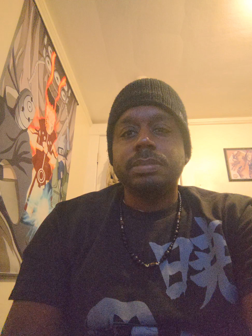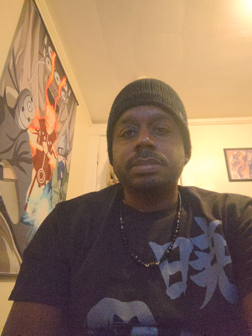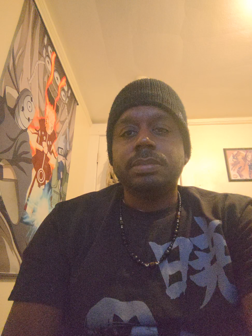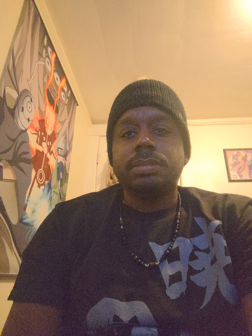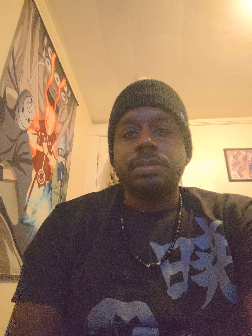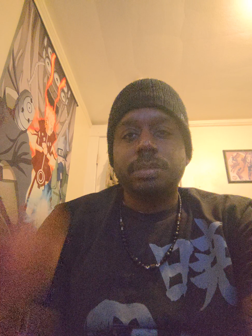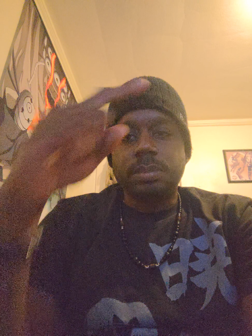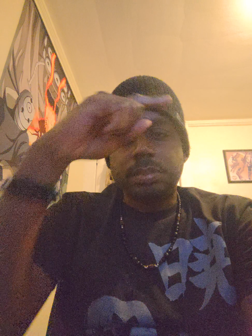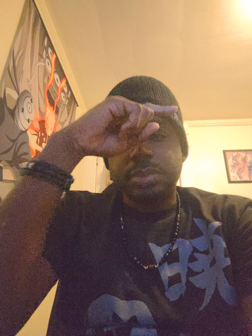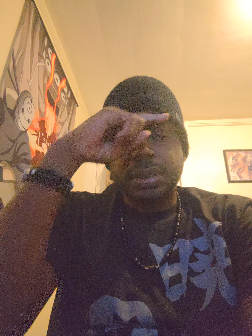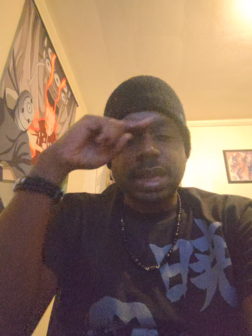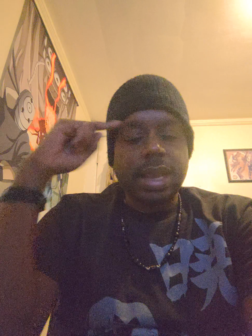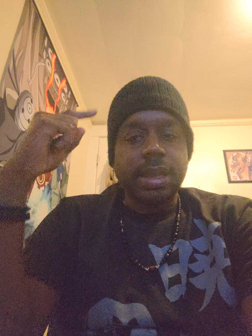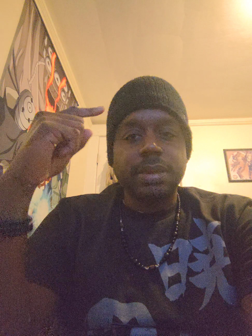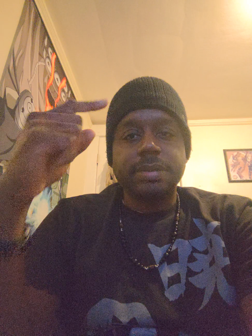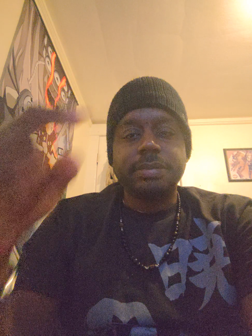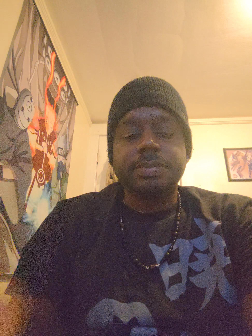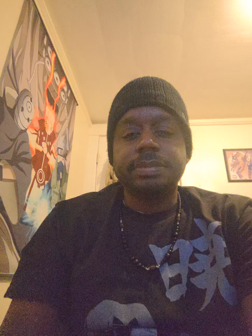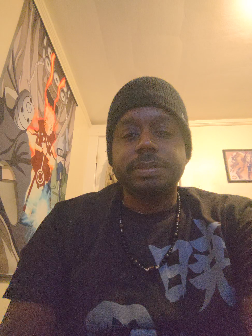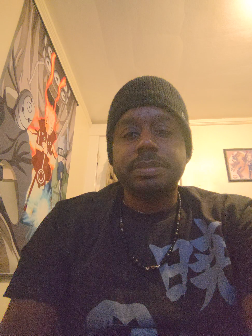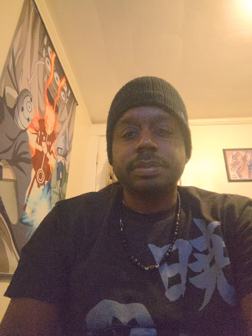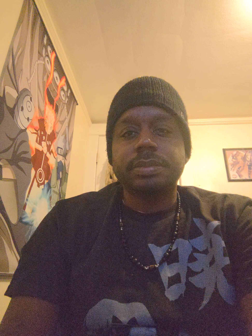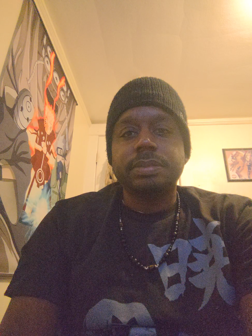black